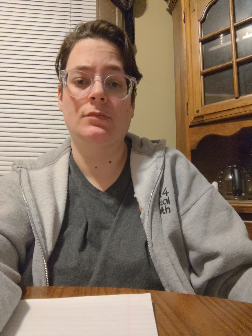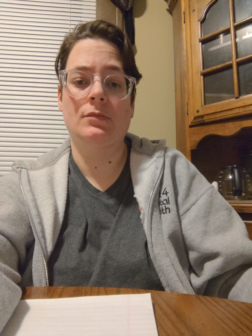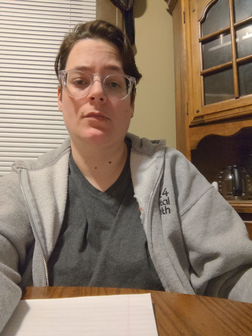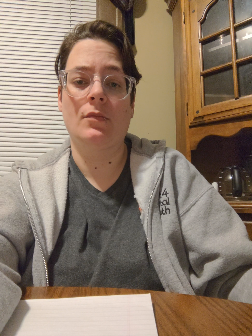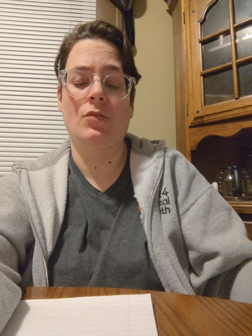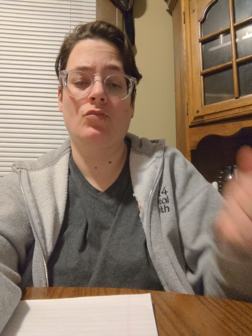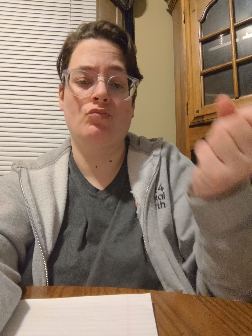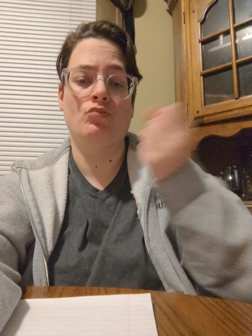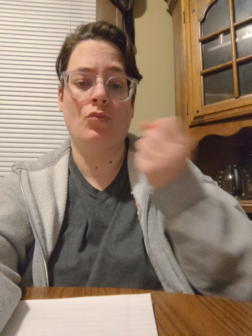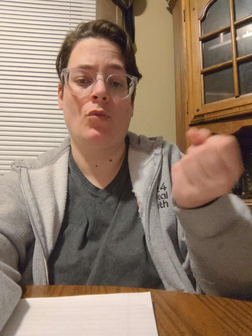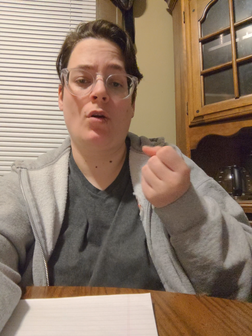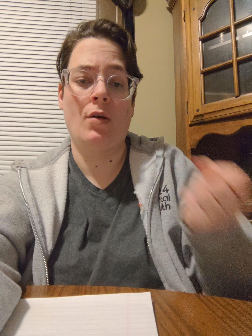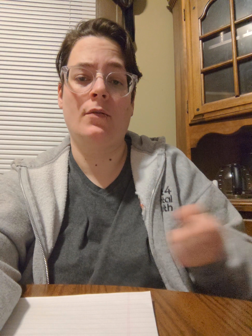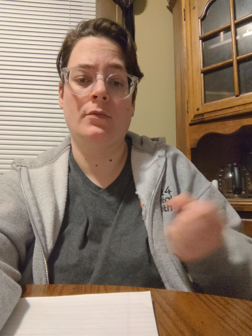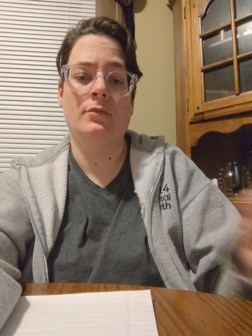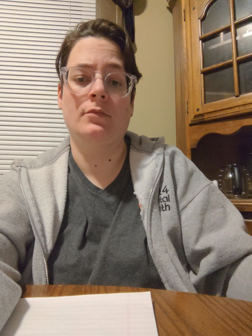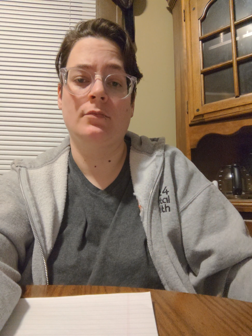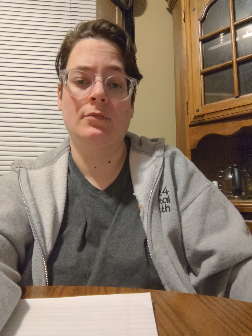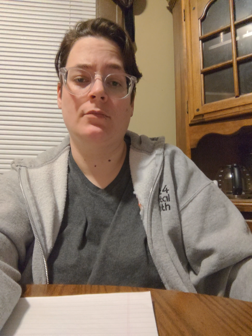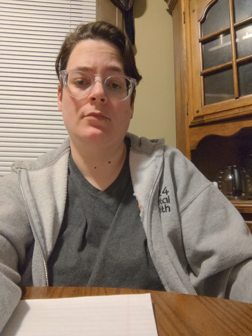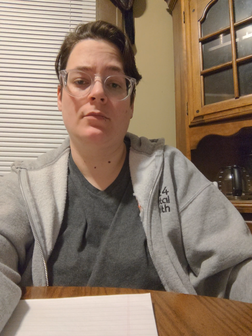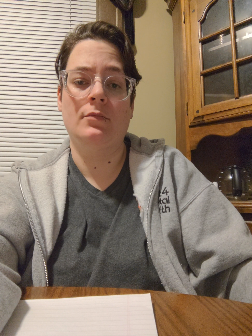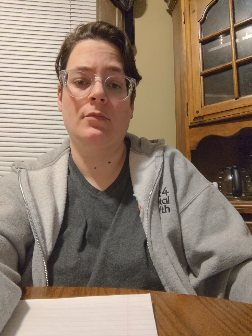drawer